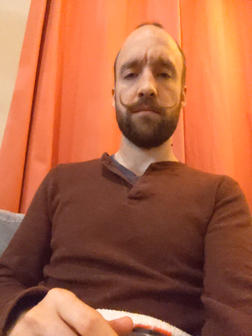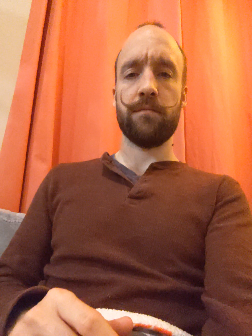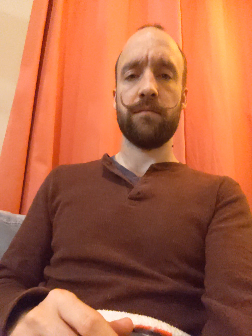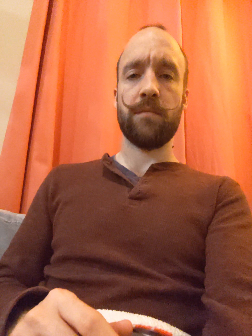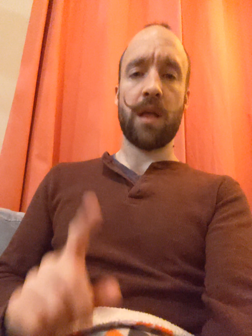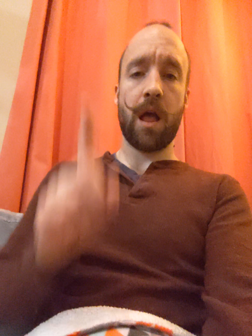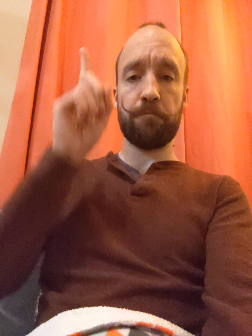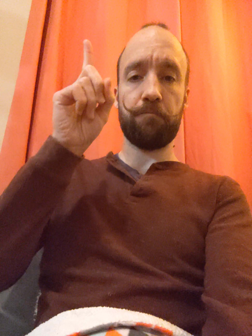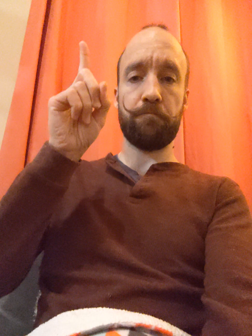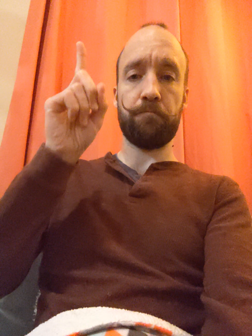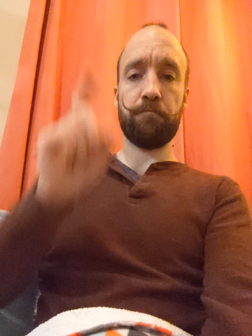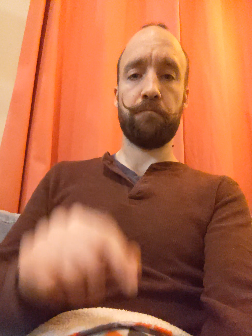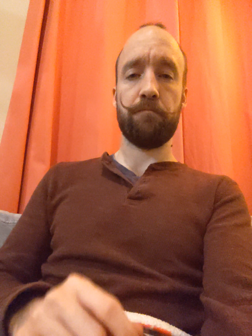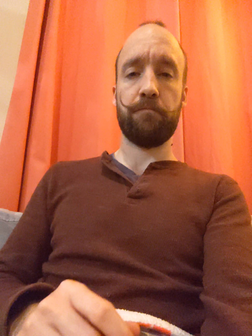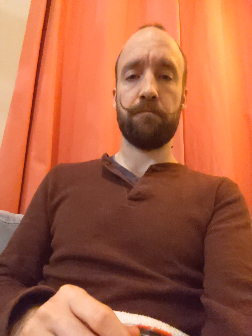up